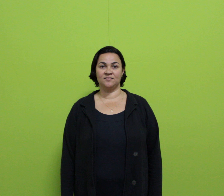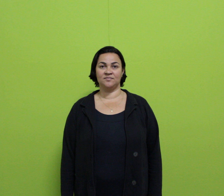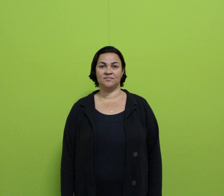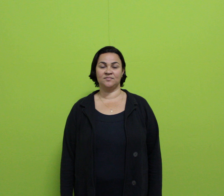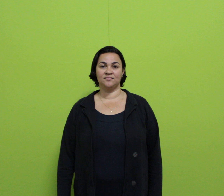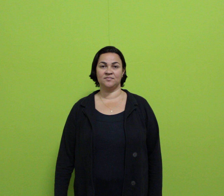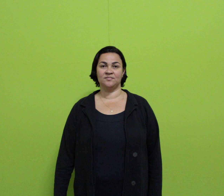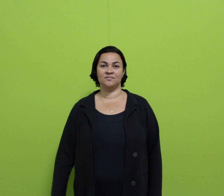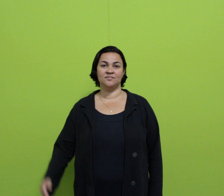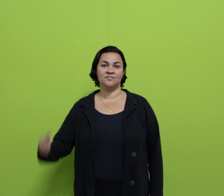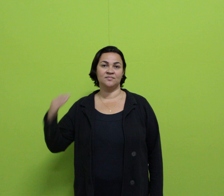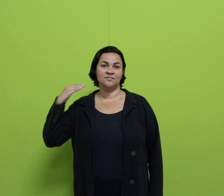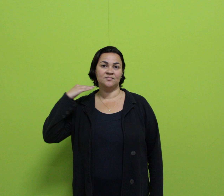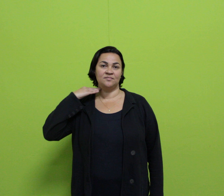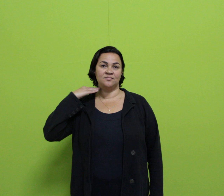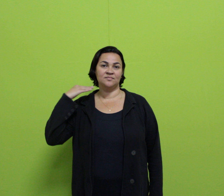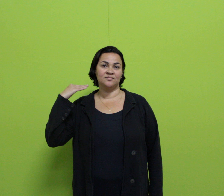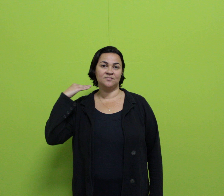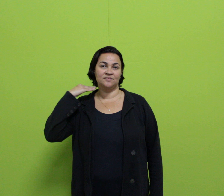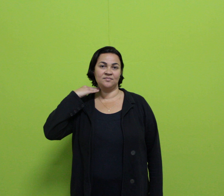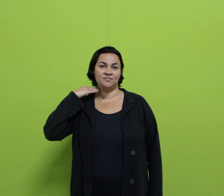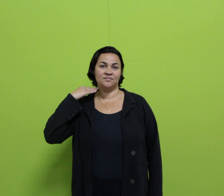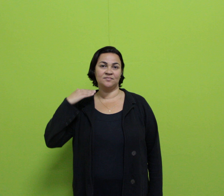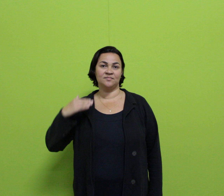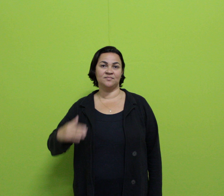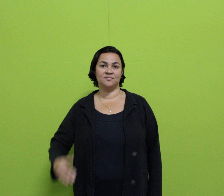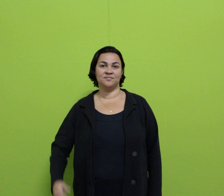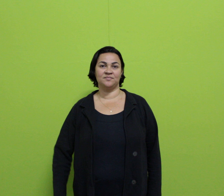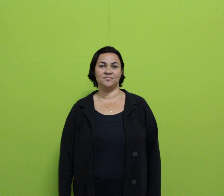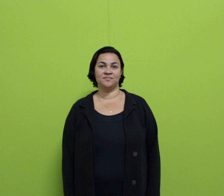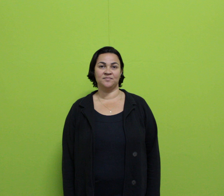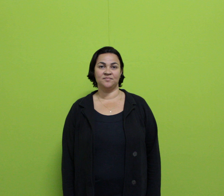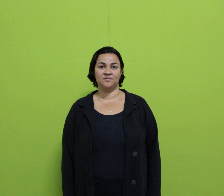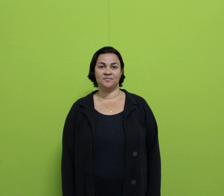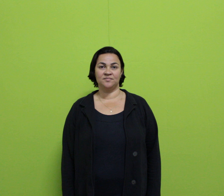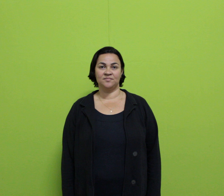banco